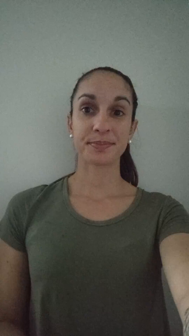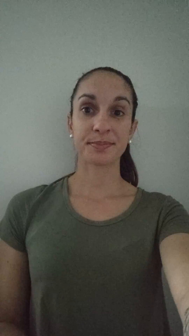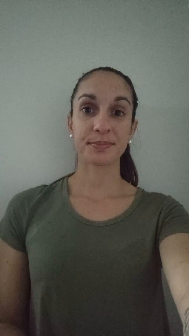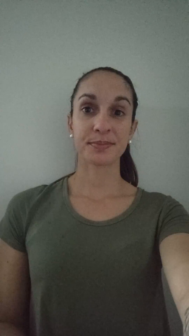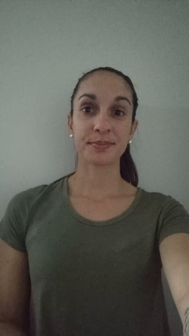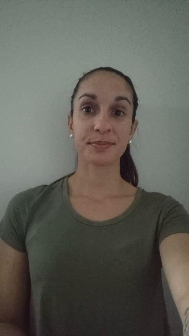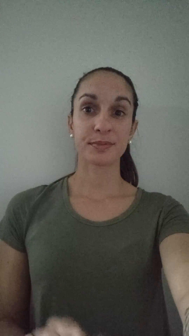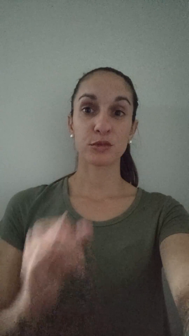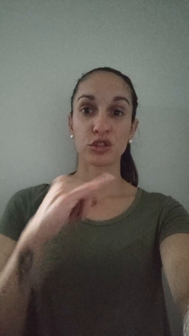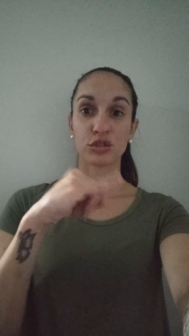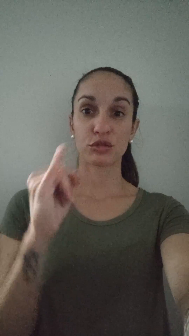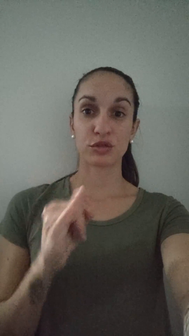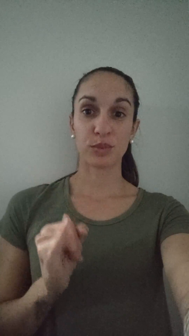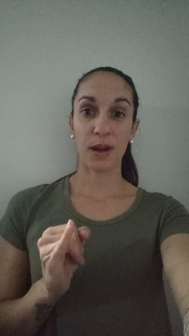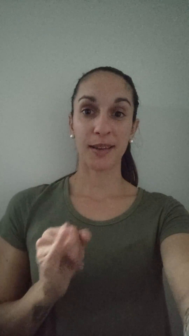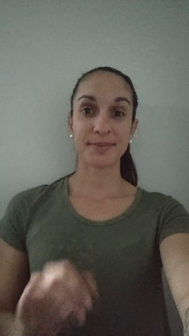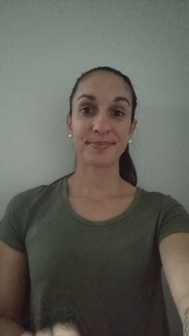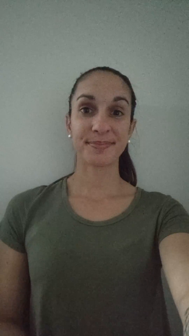draw